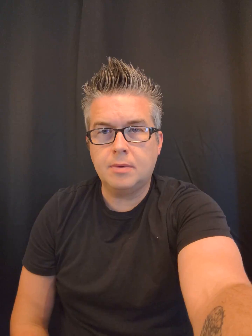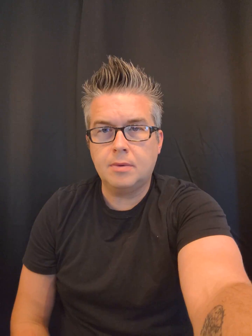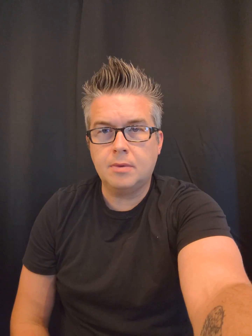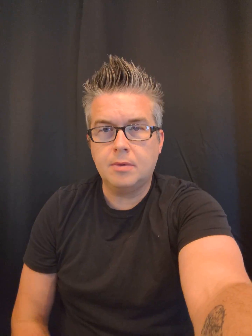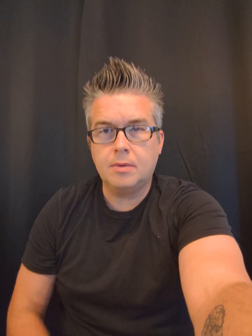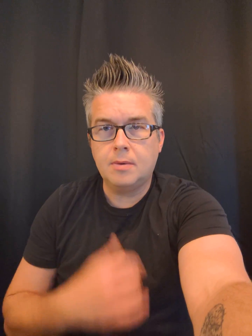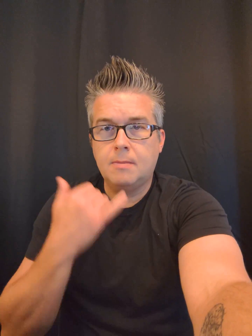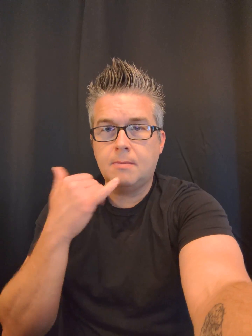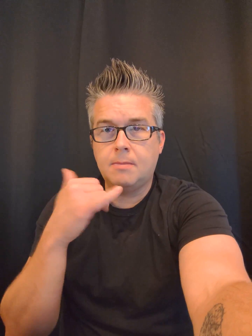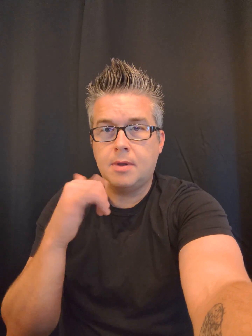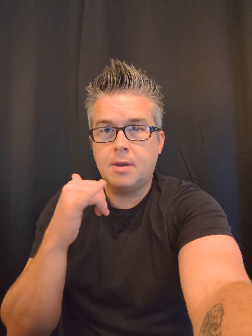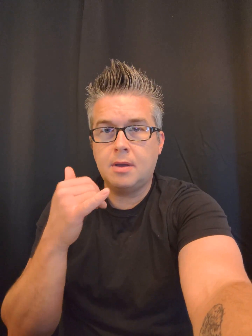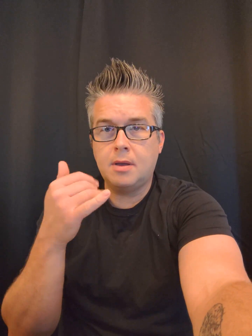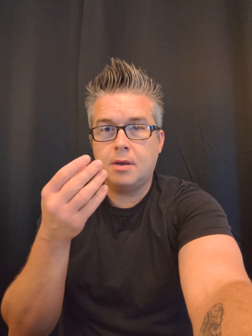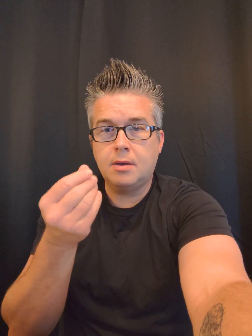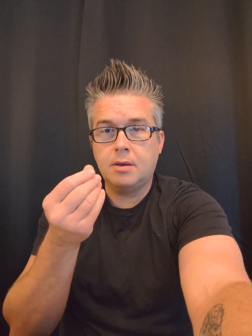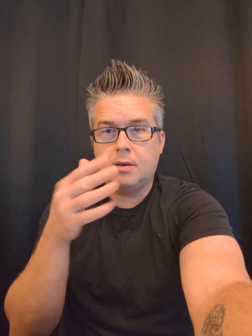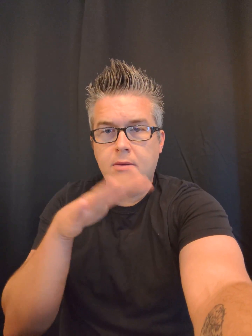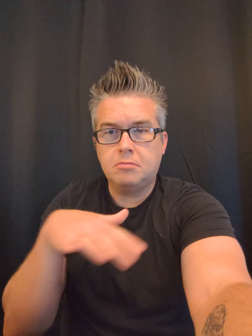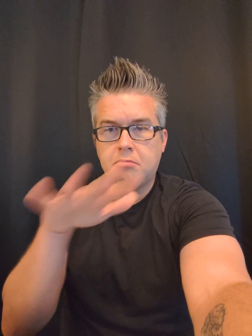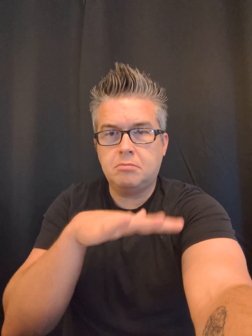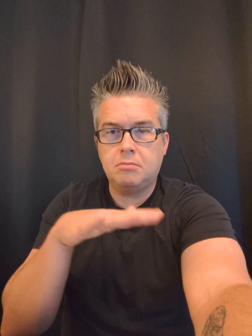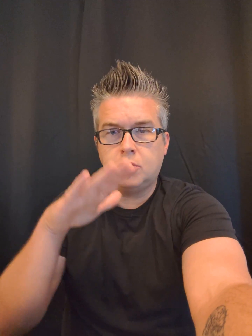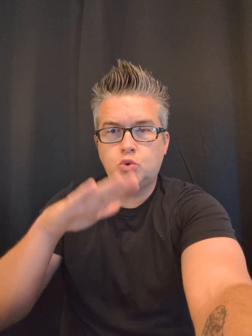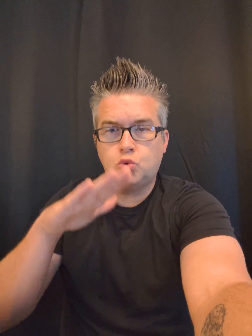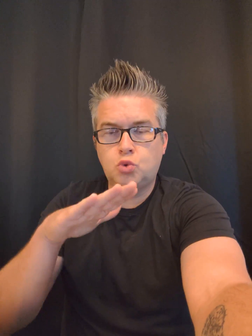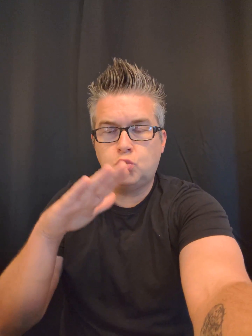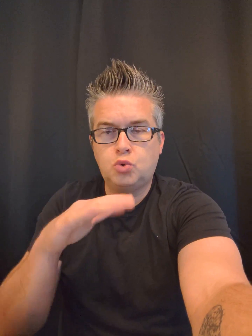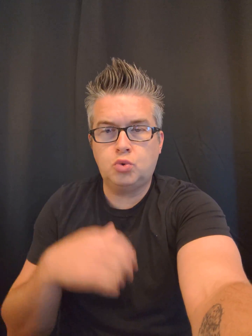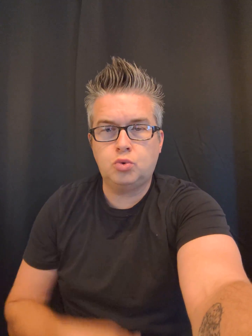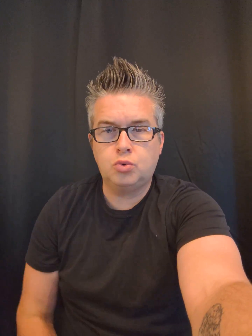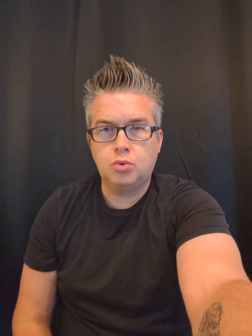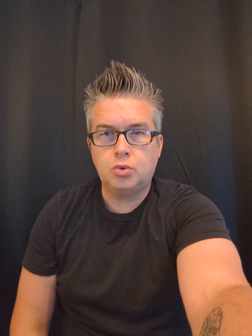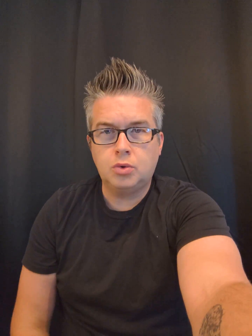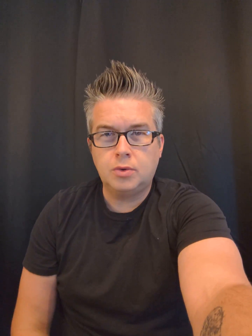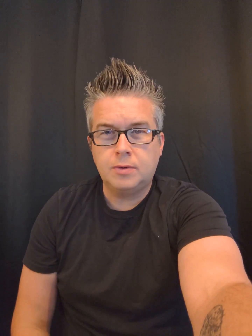playground